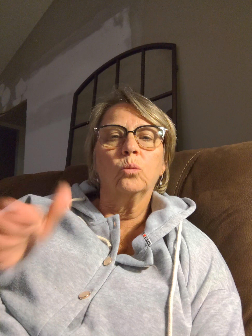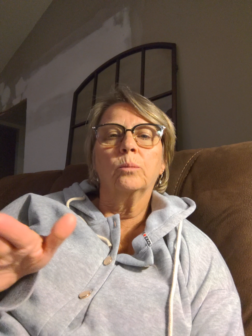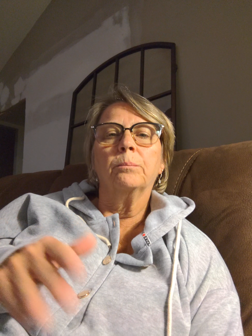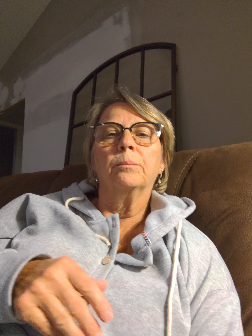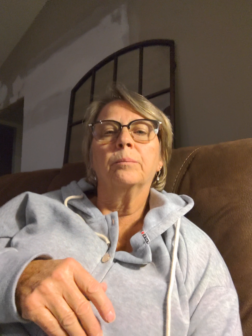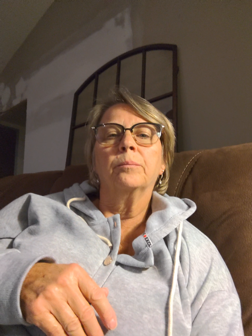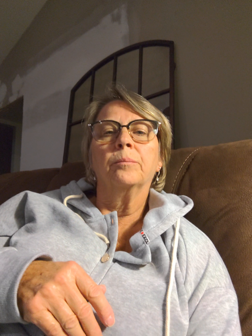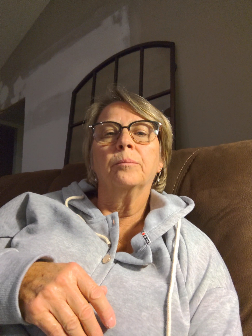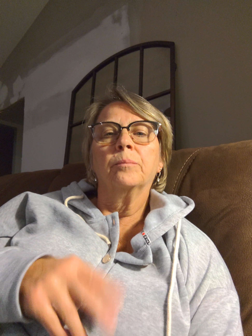bedroom